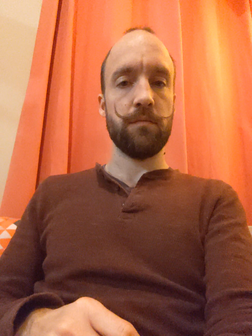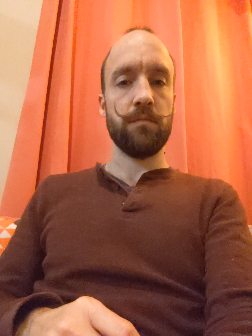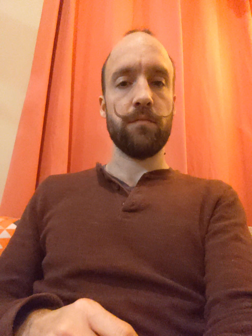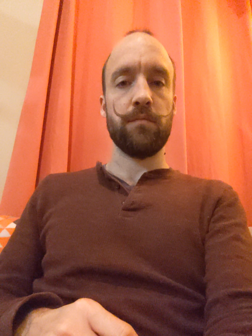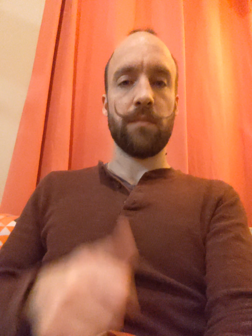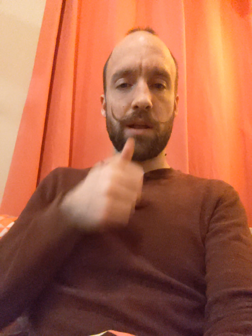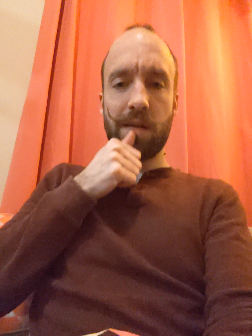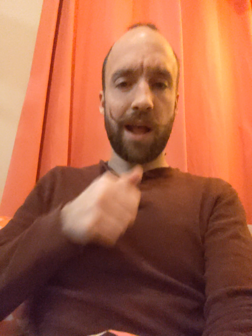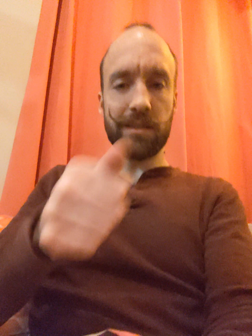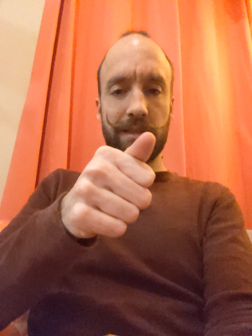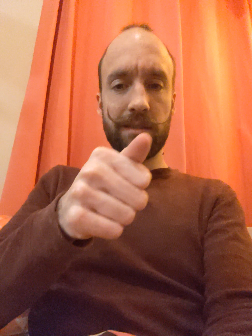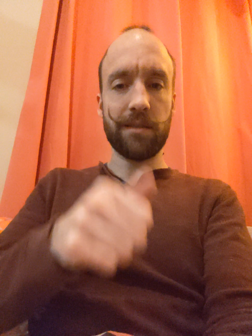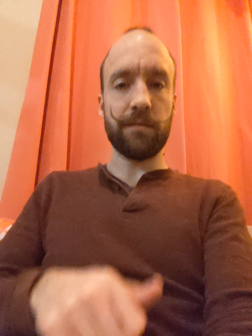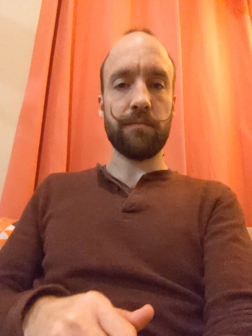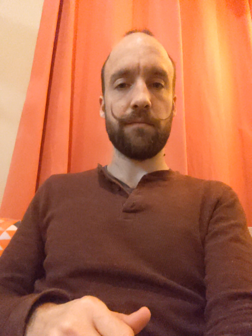hide